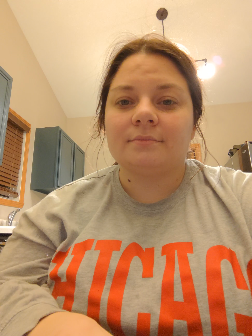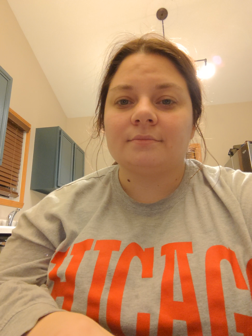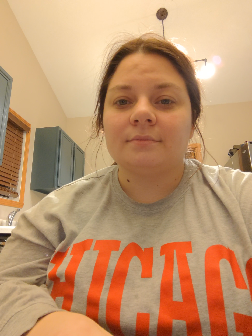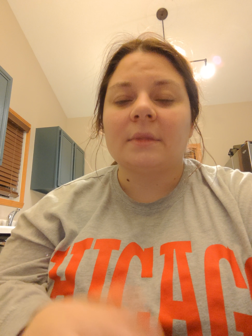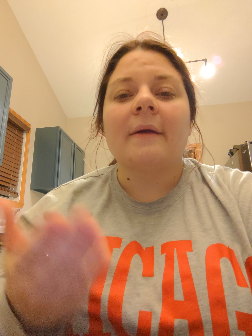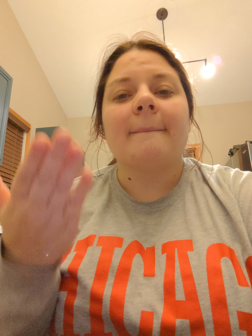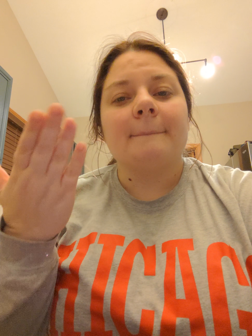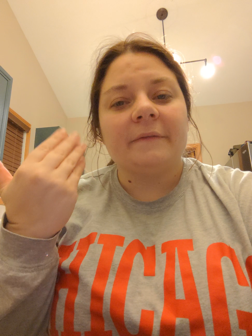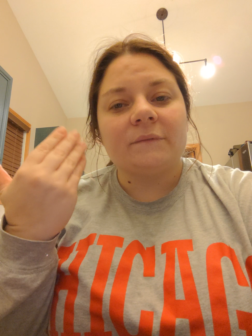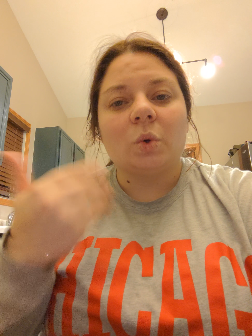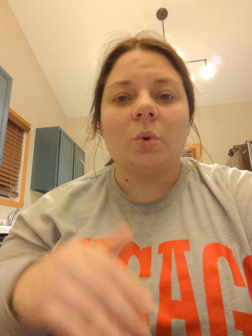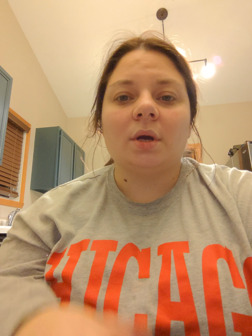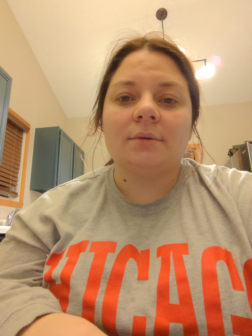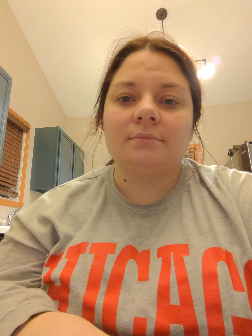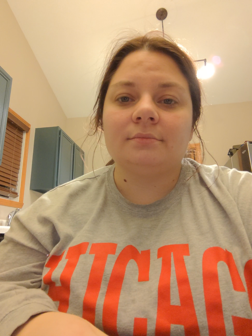before